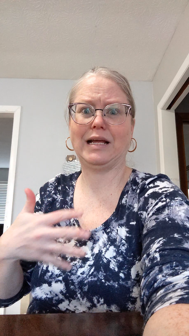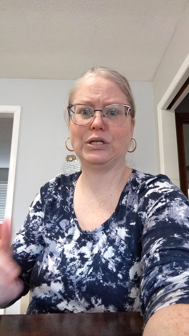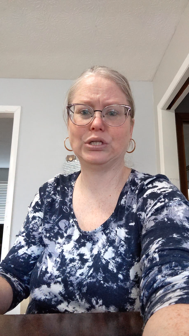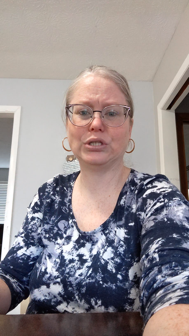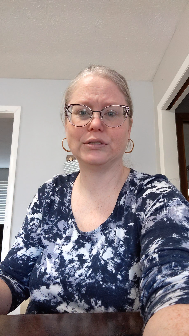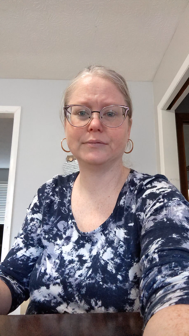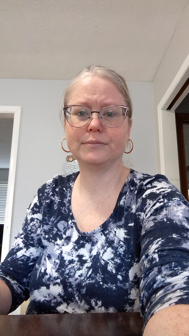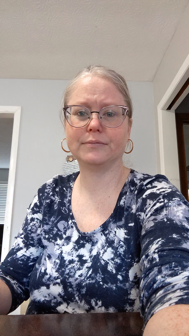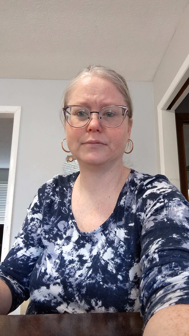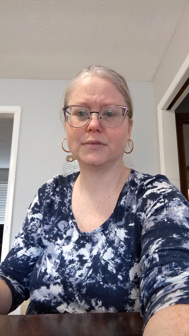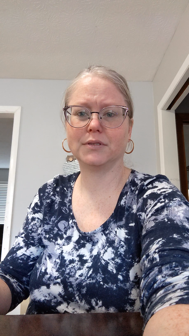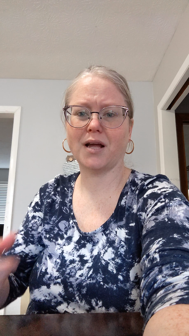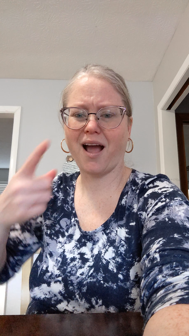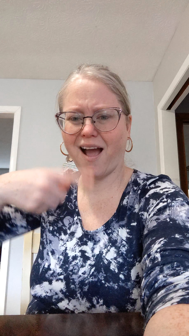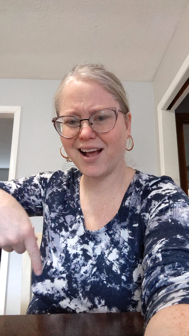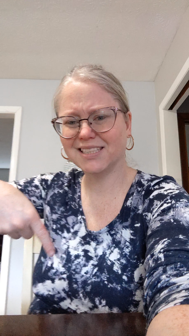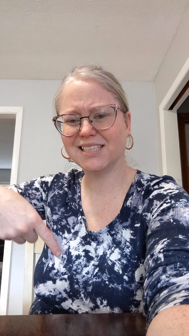cut